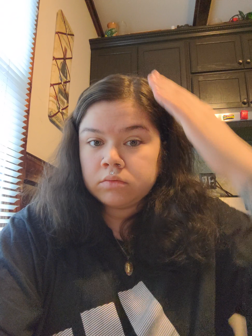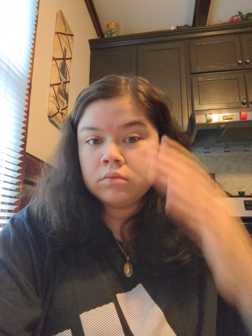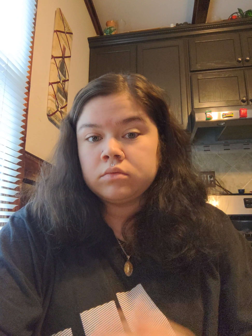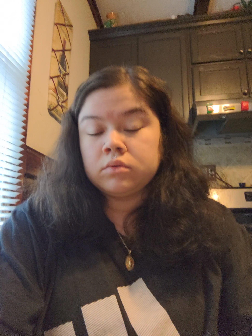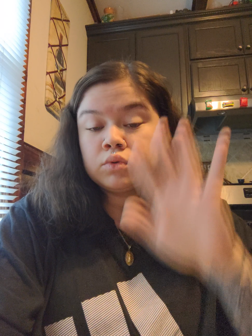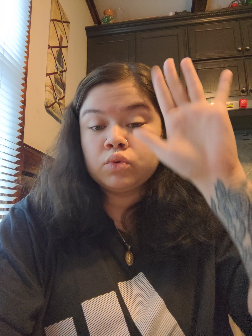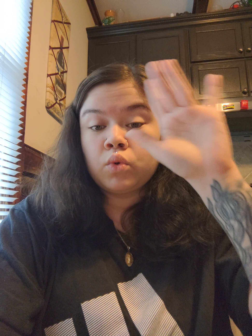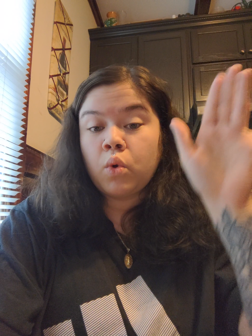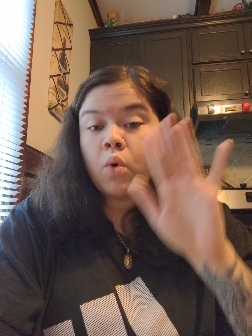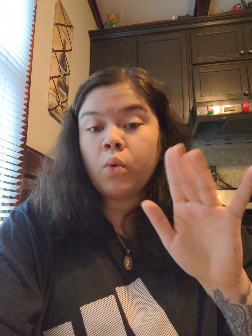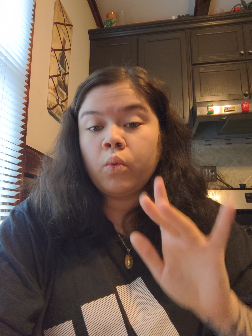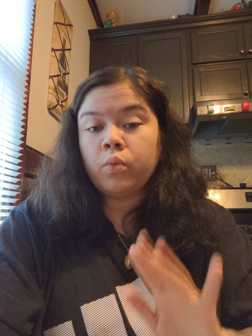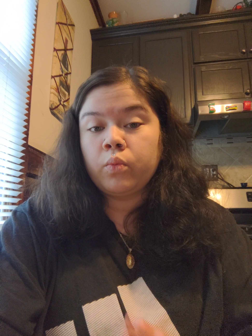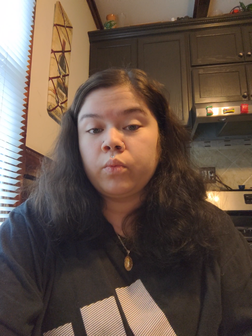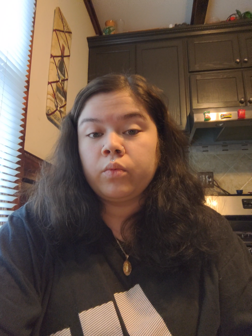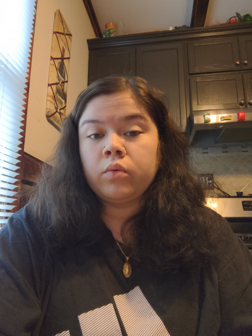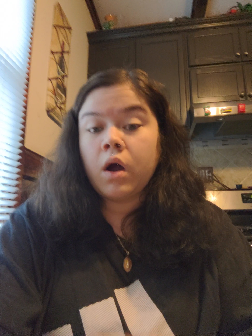snow